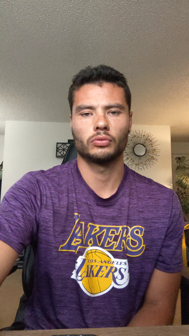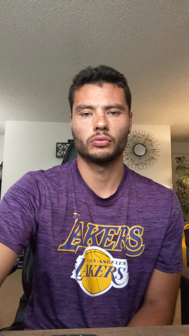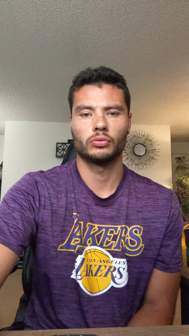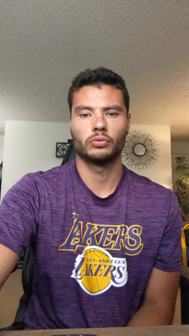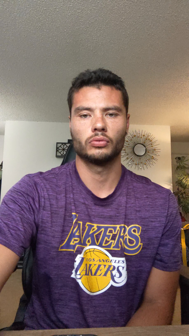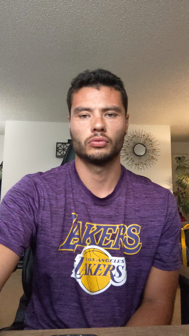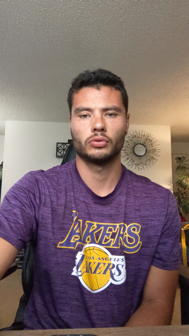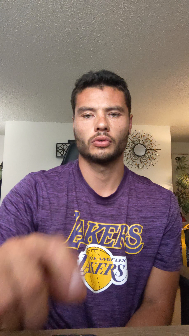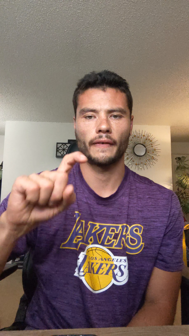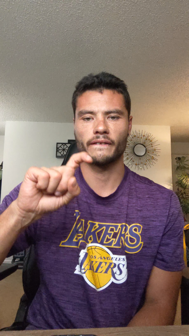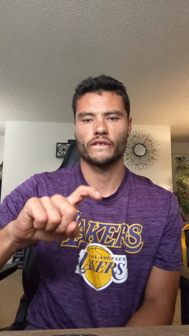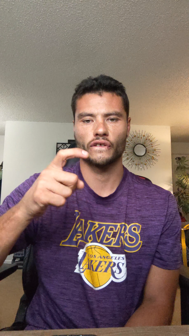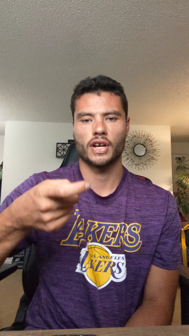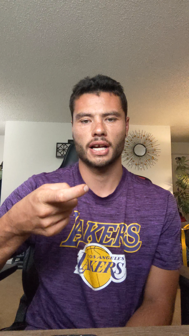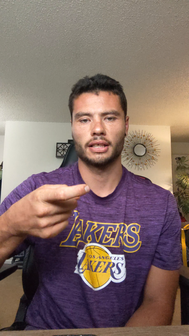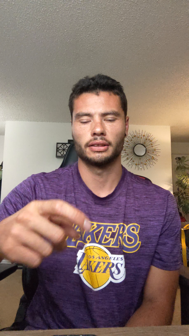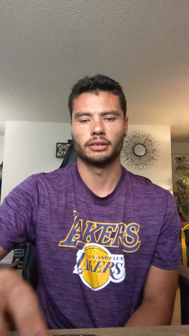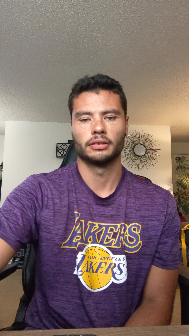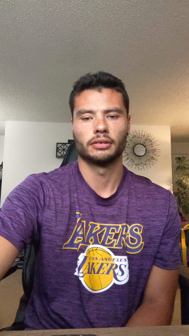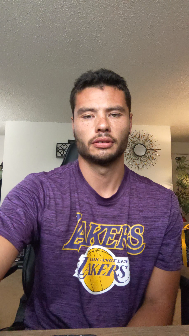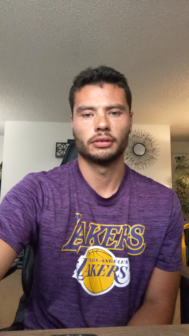friend